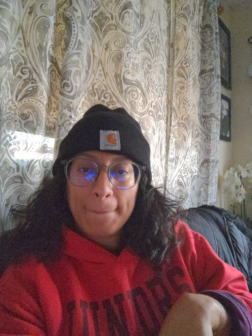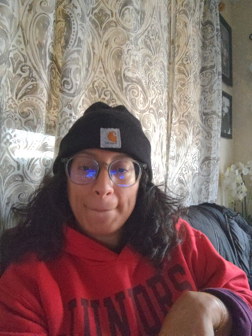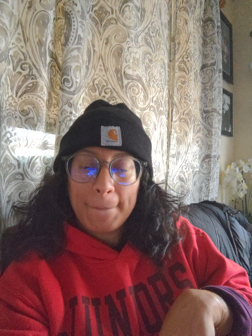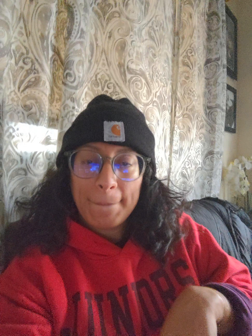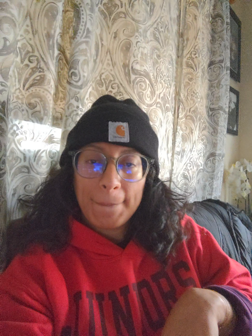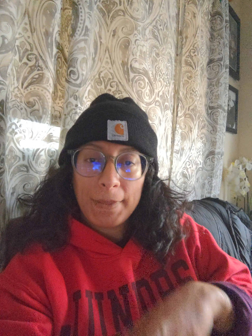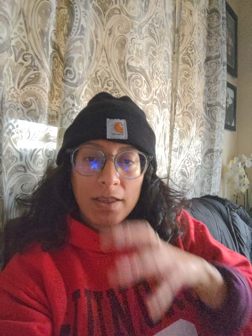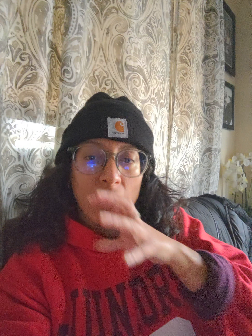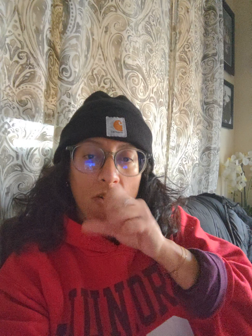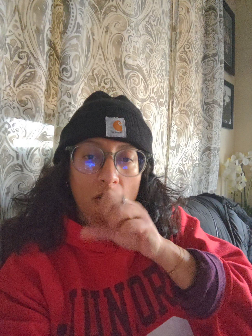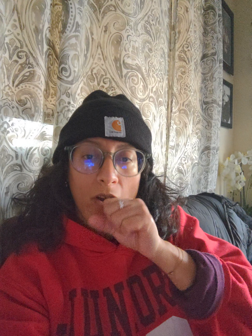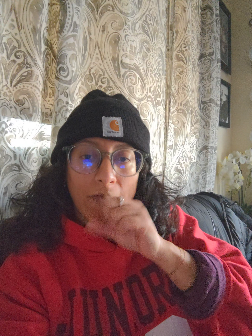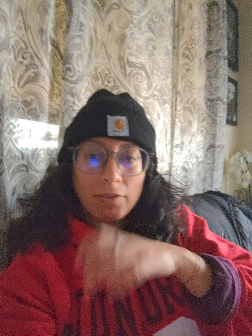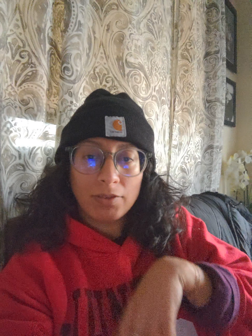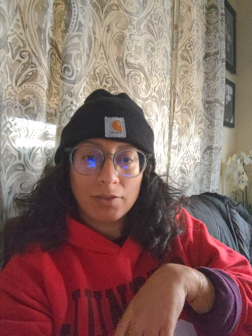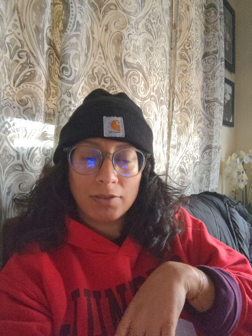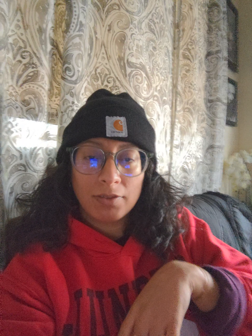orange